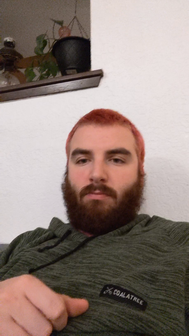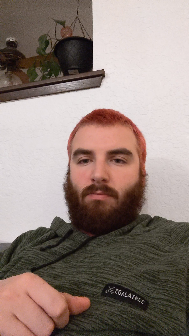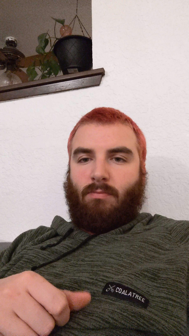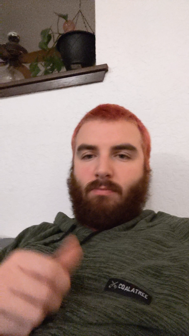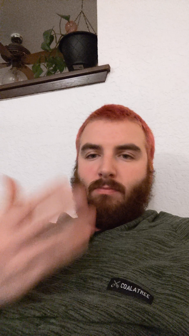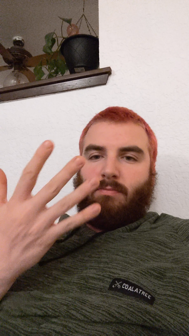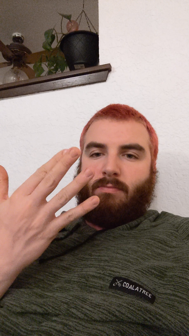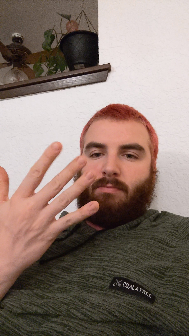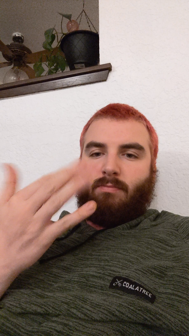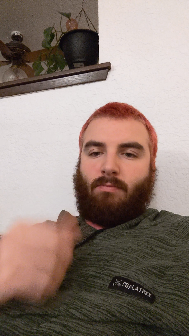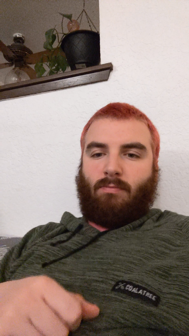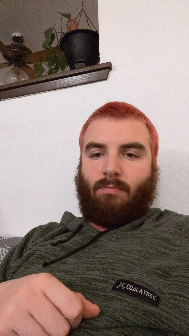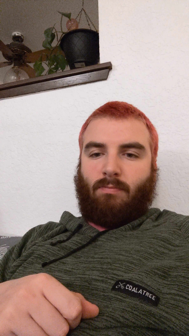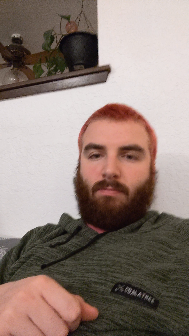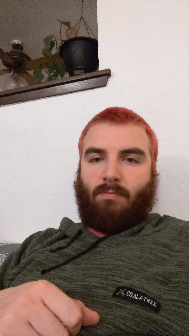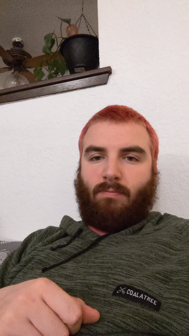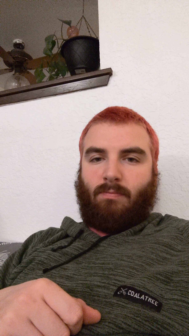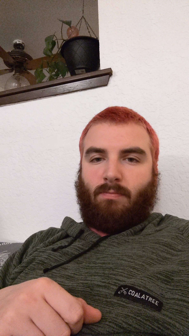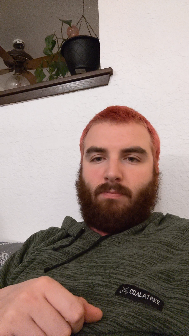hand